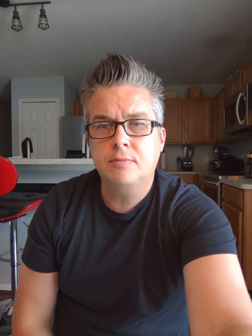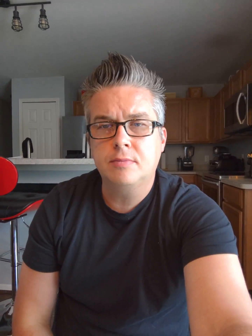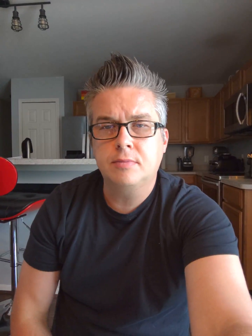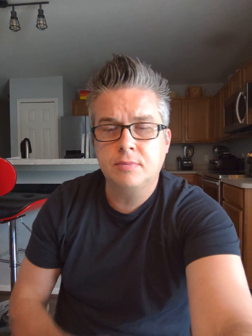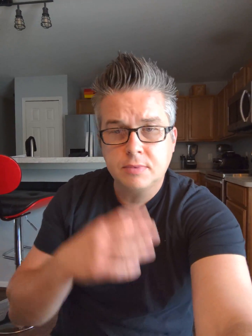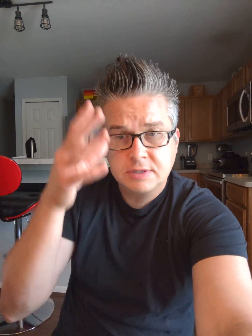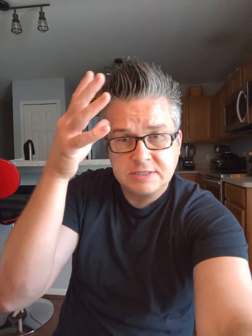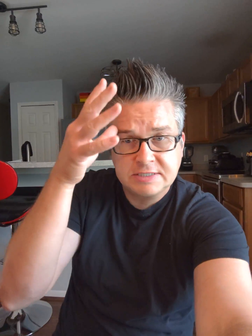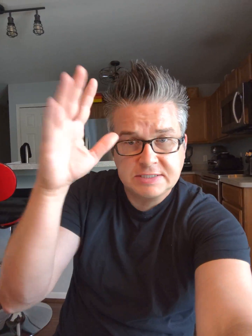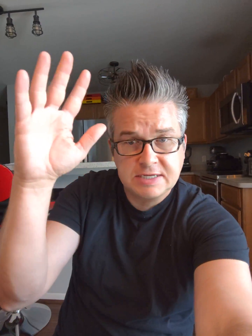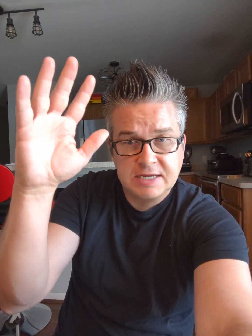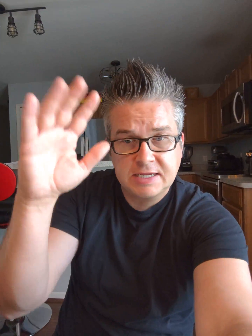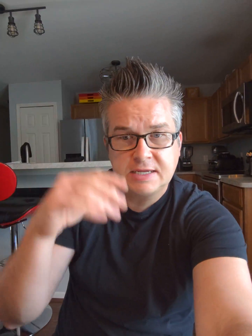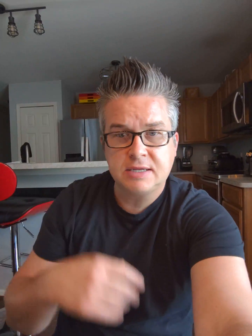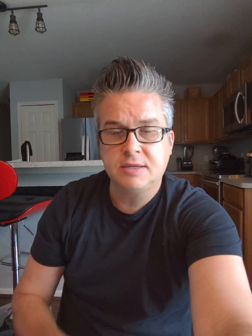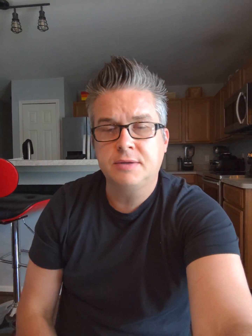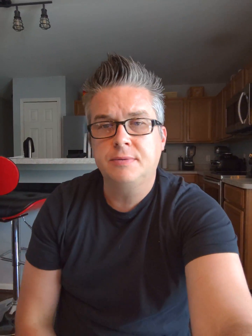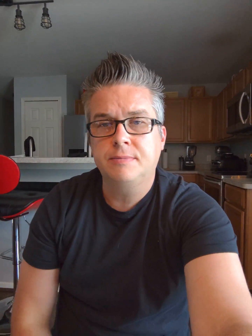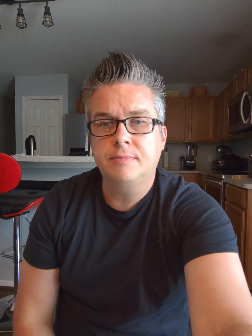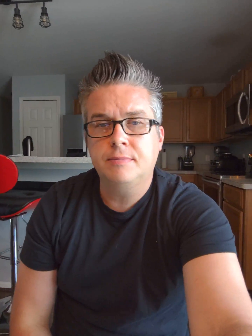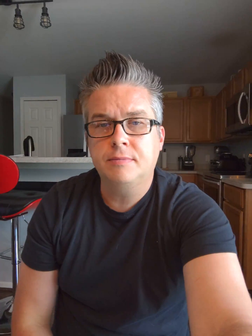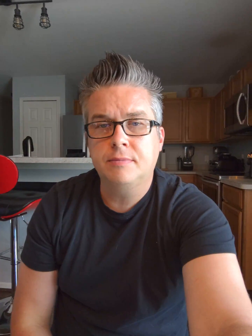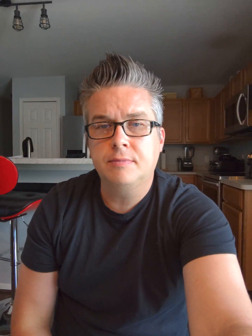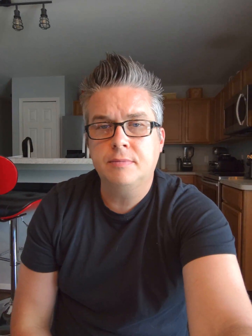moose